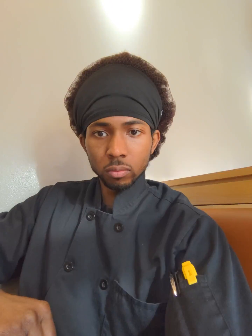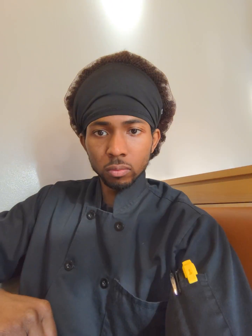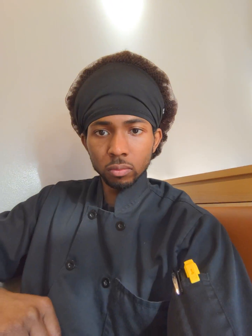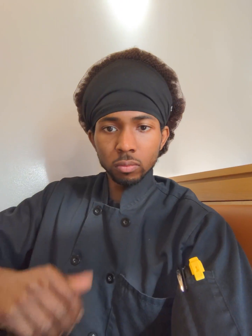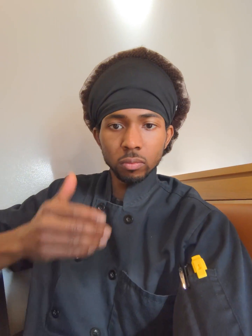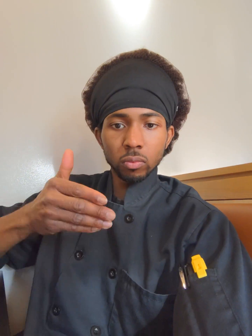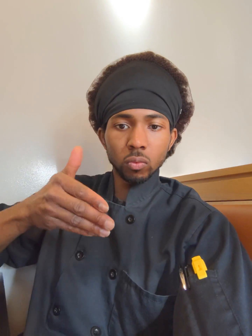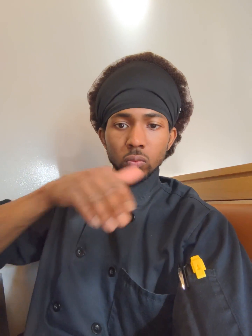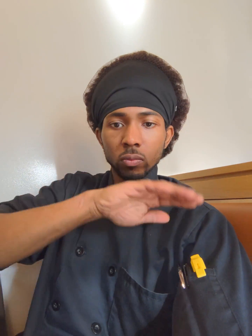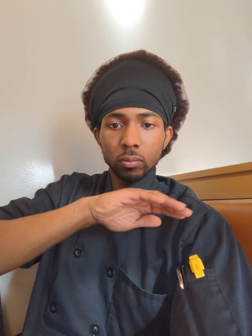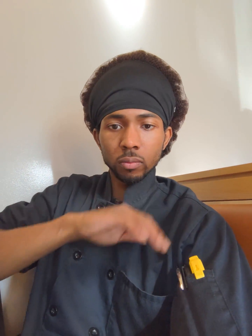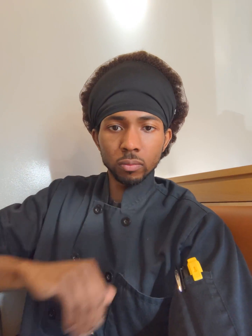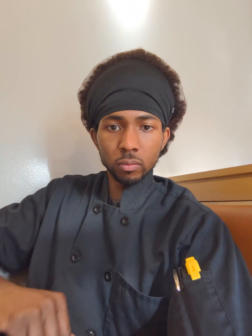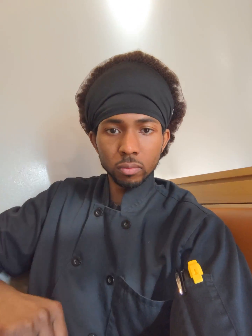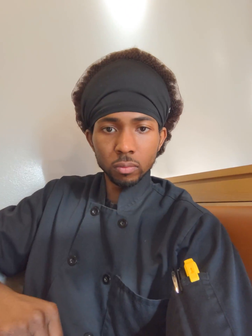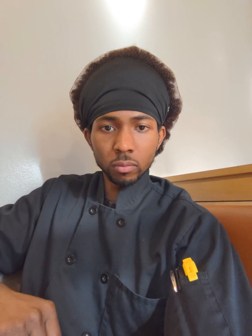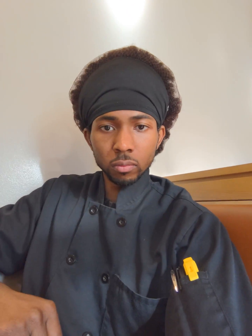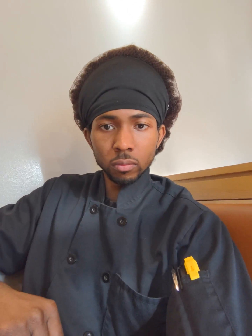cover